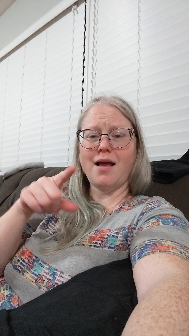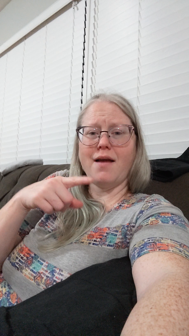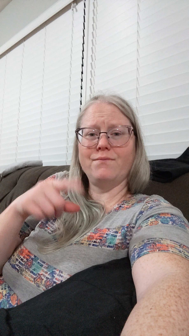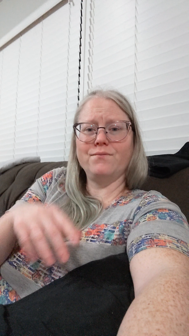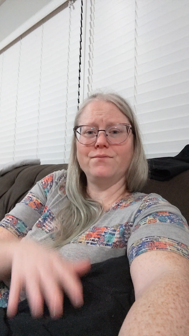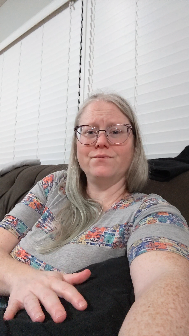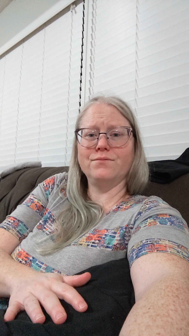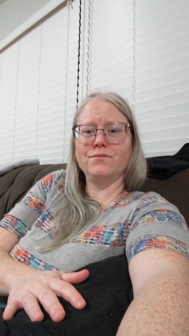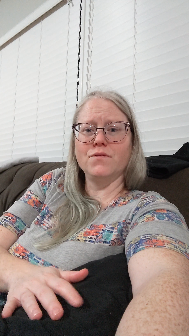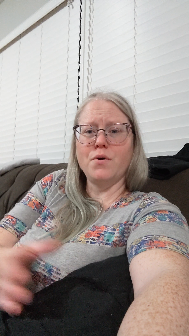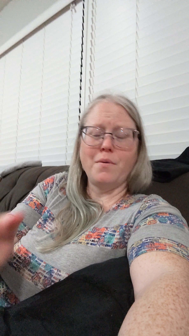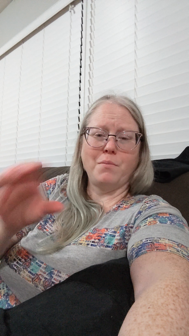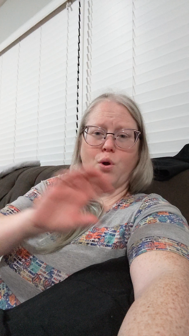pour